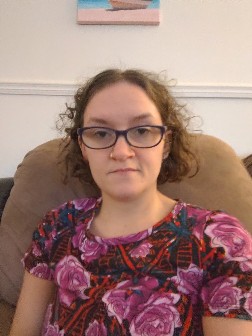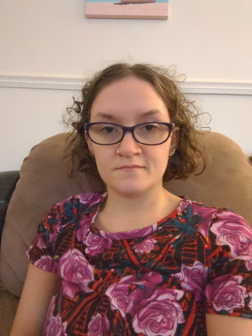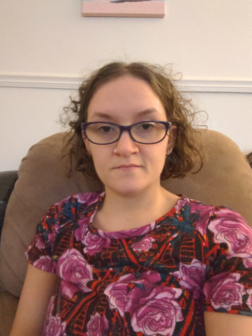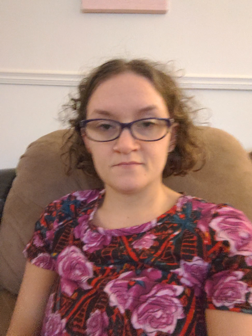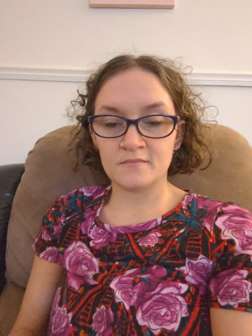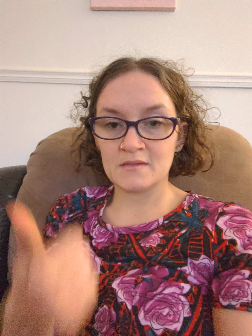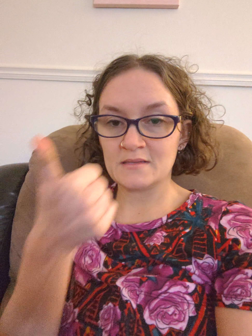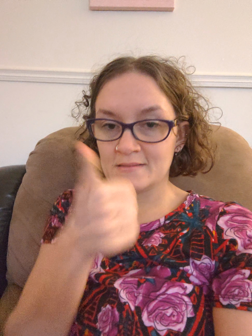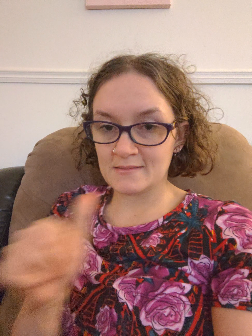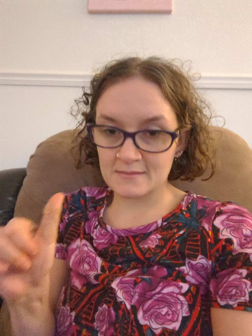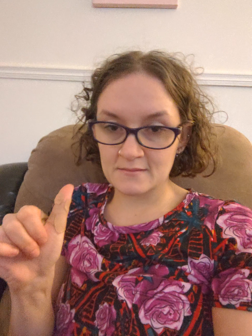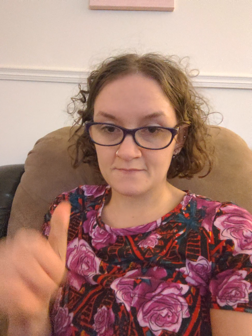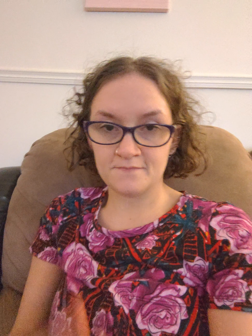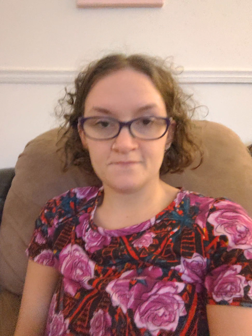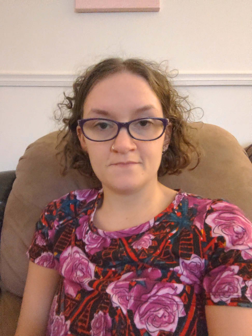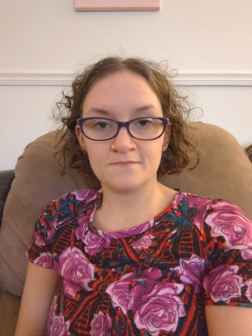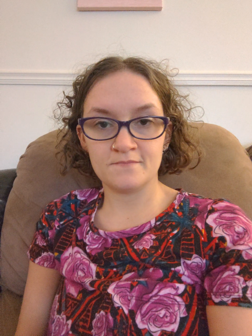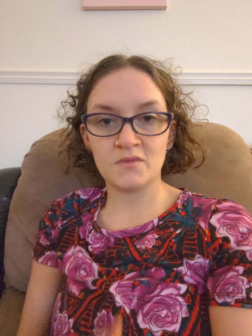any